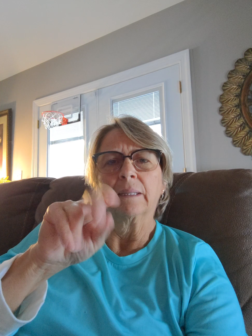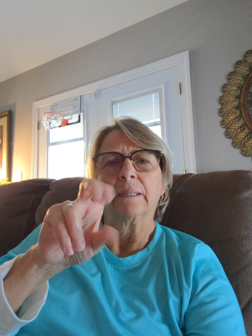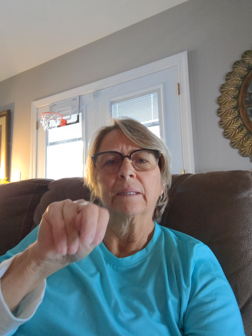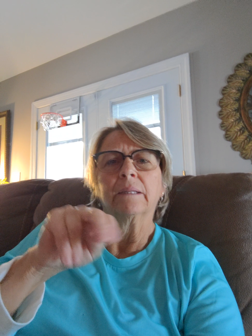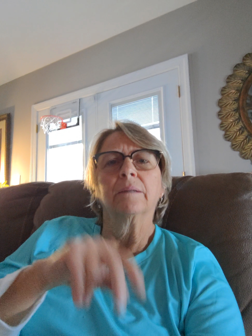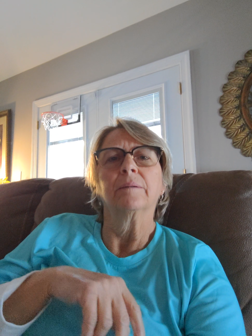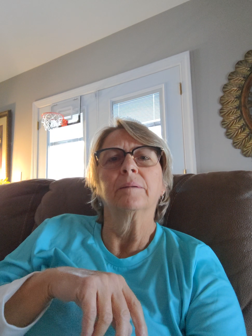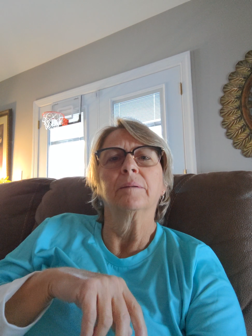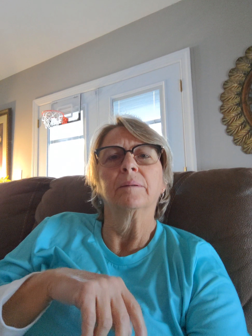mitten